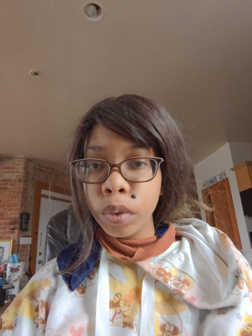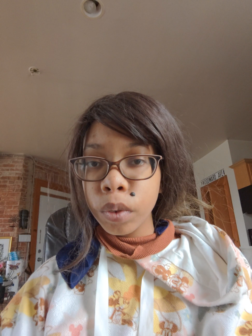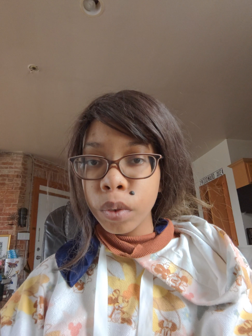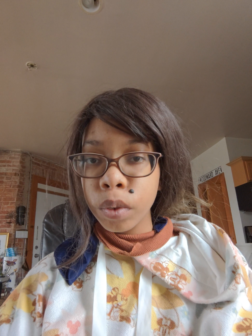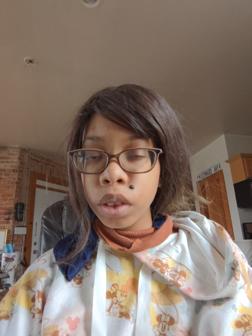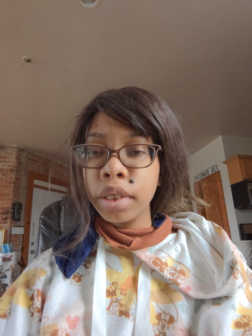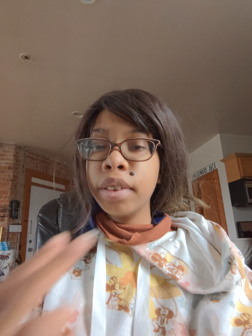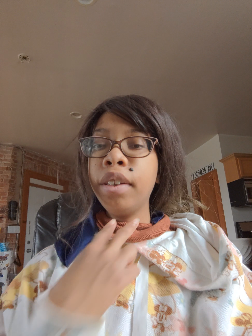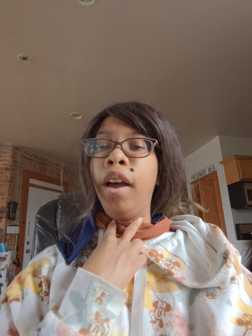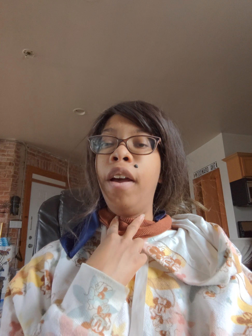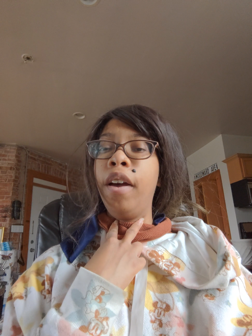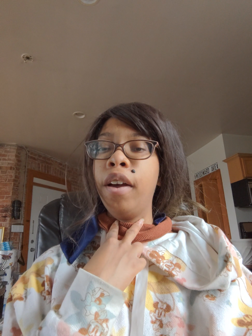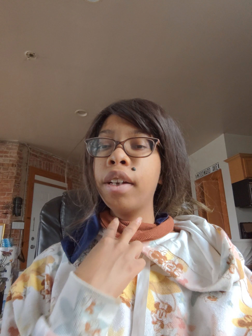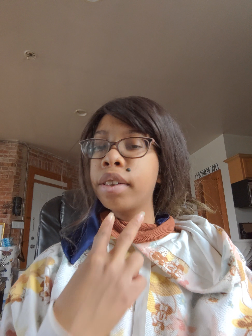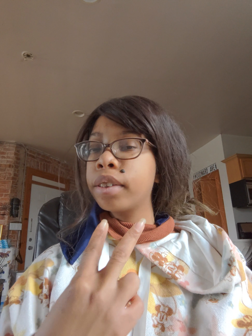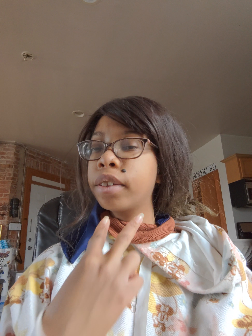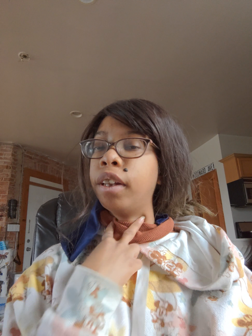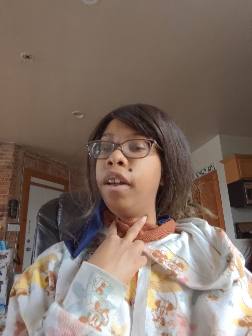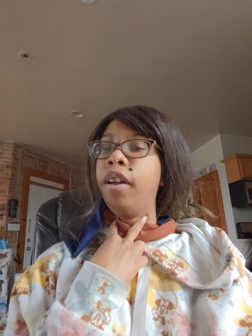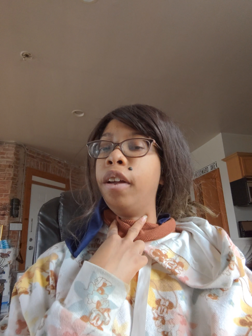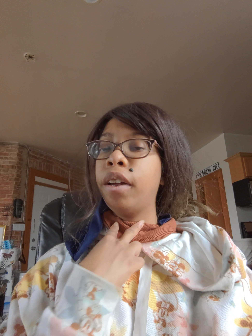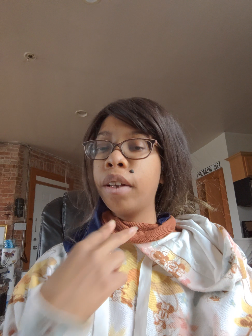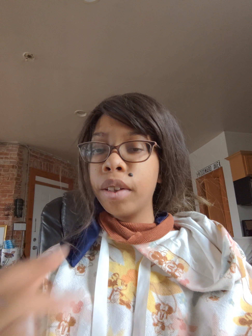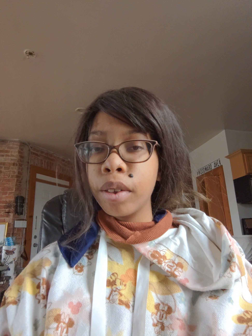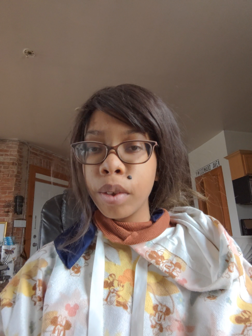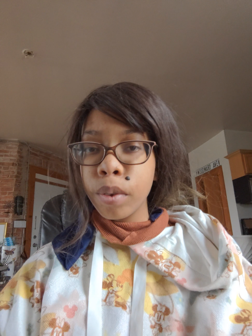stuck